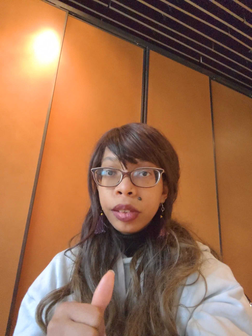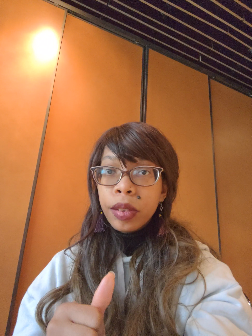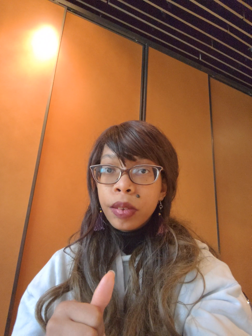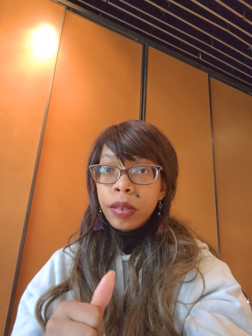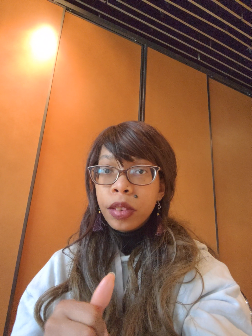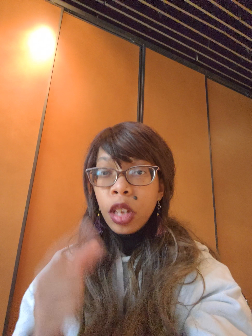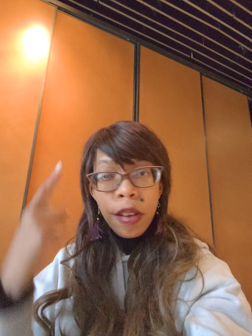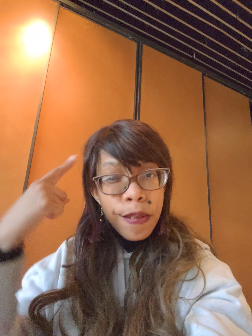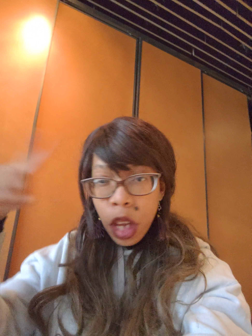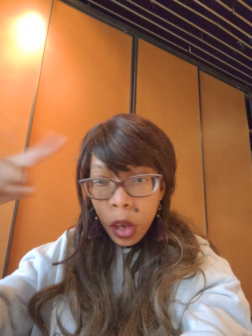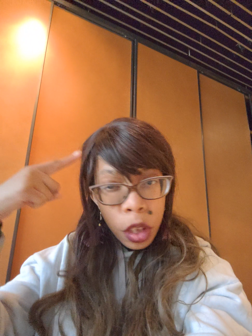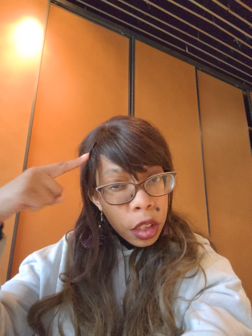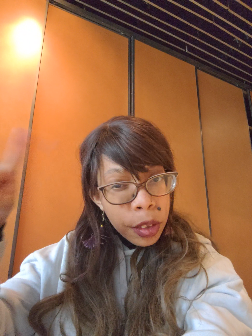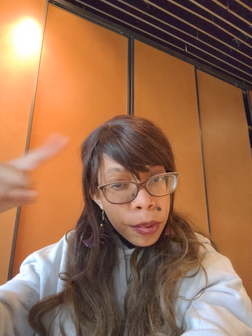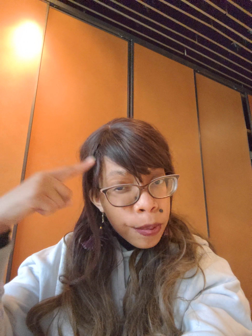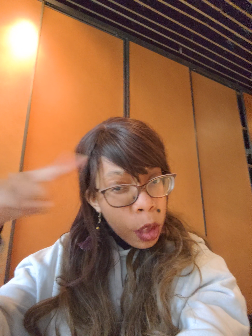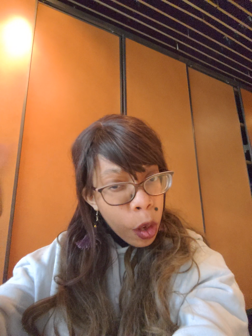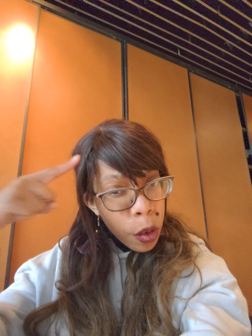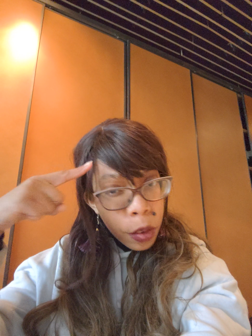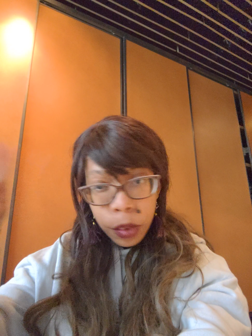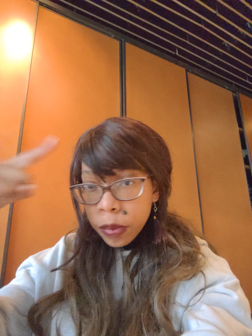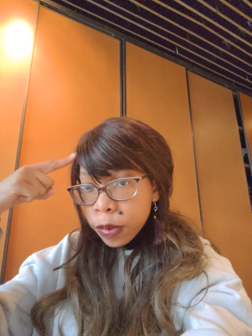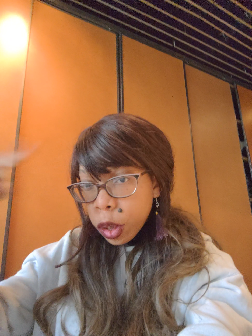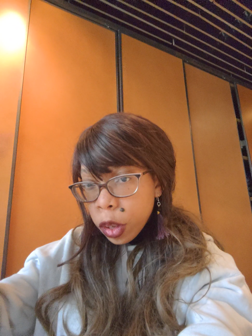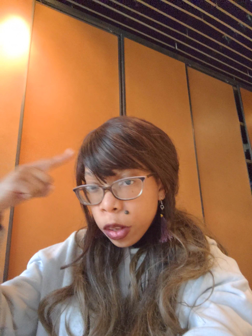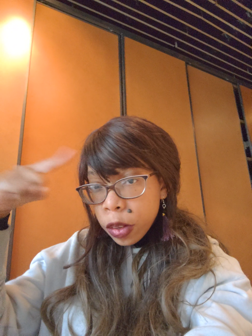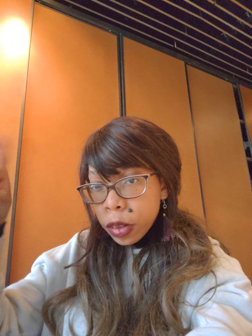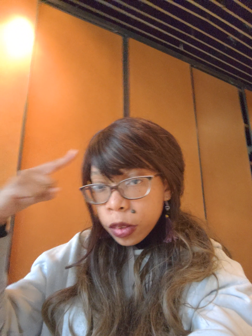for